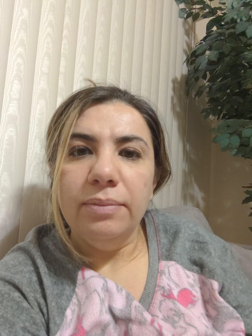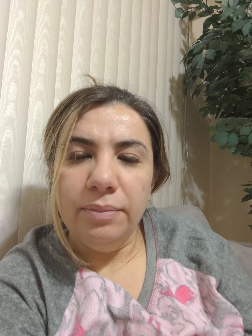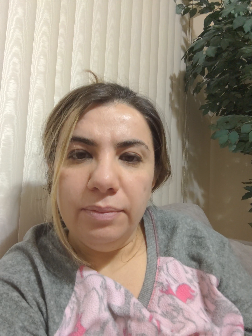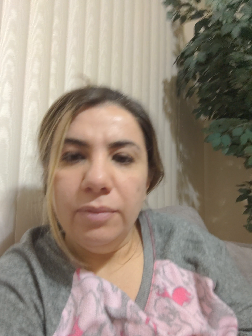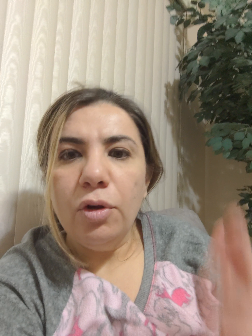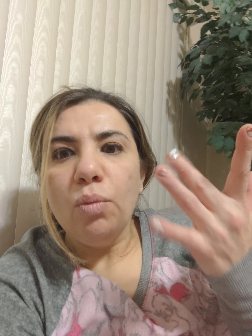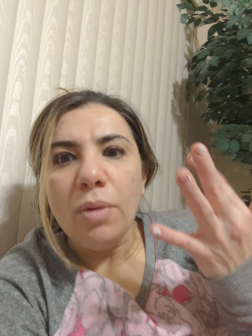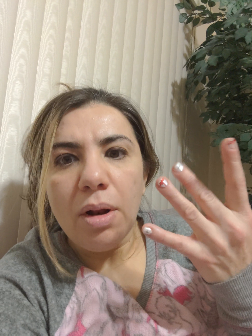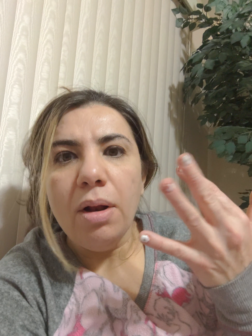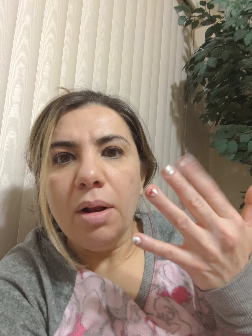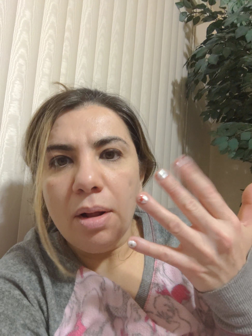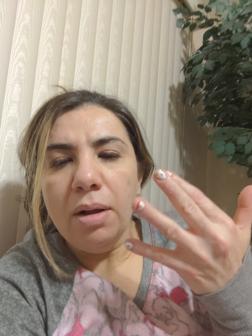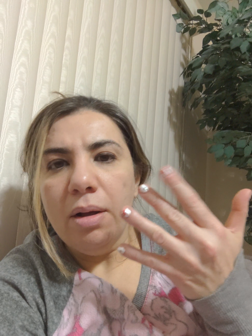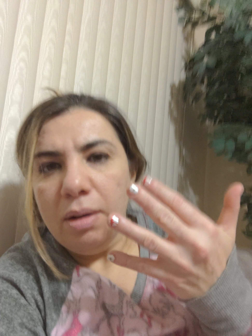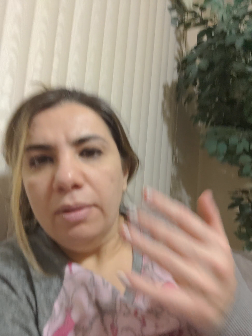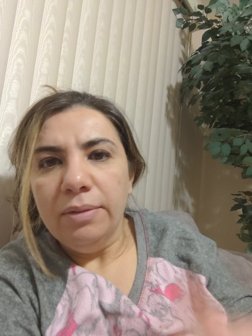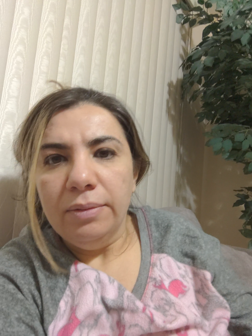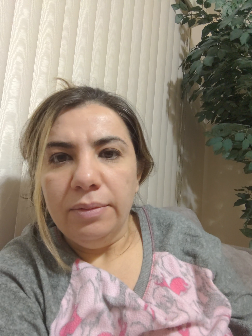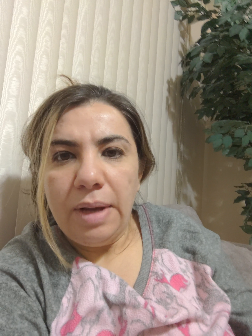wait